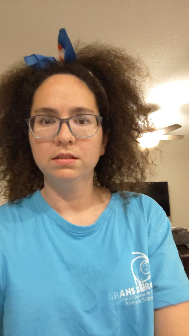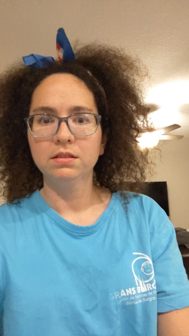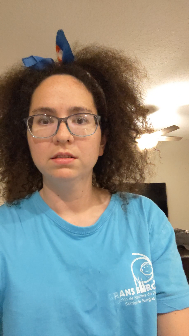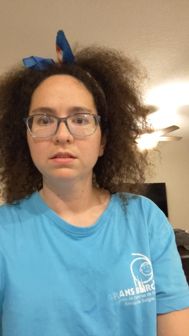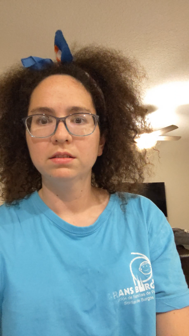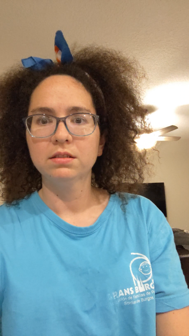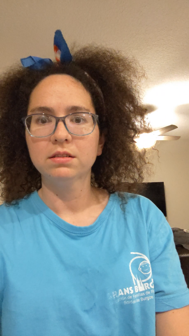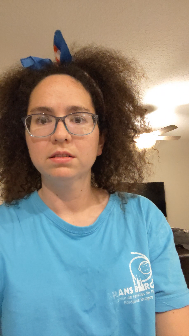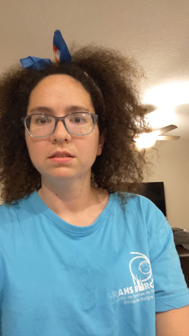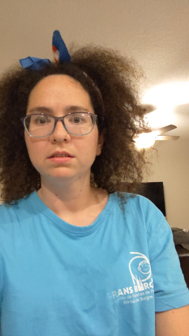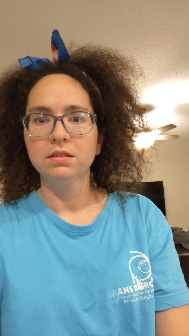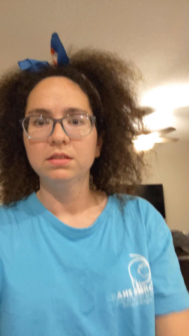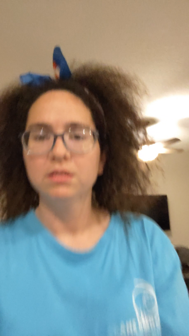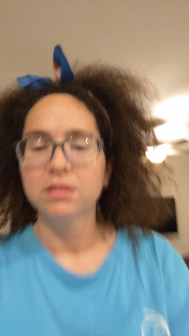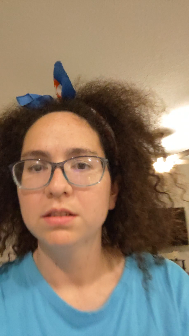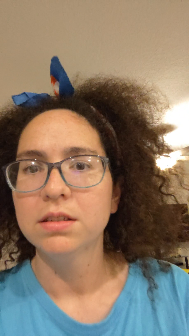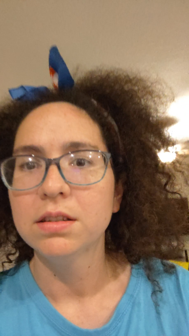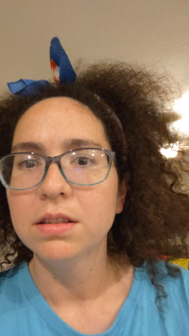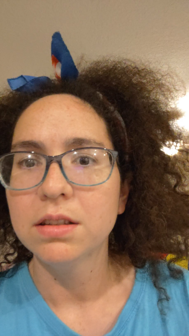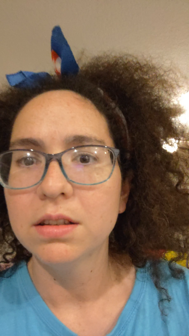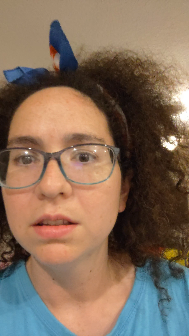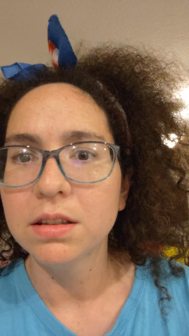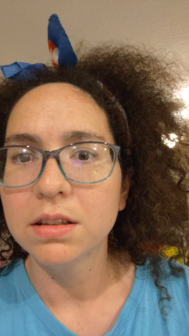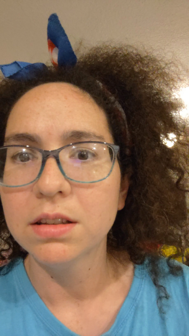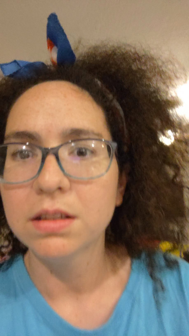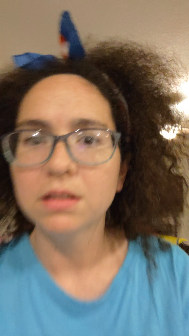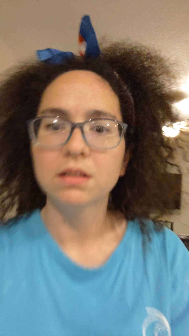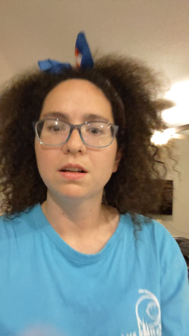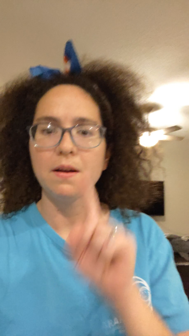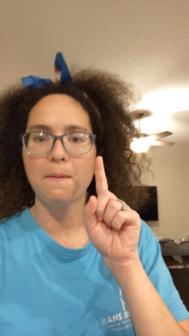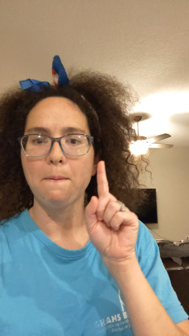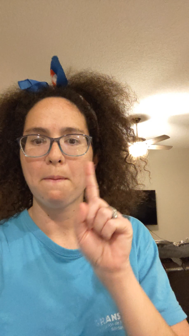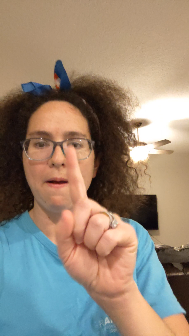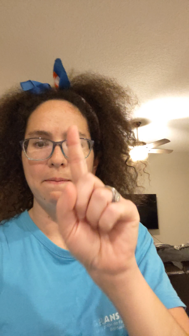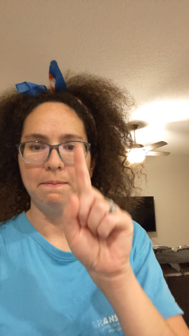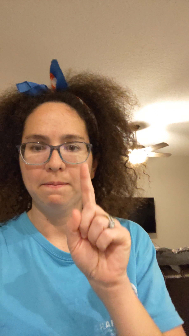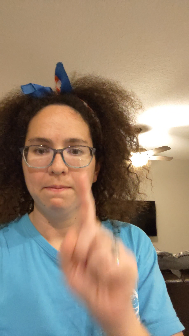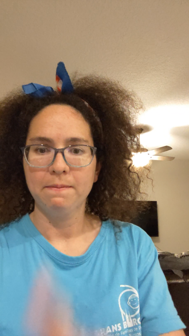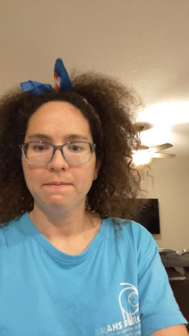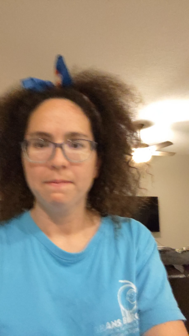bump